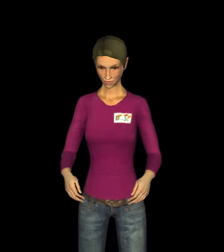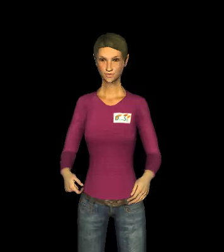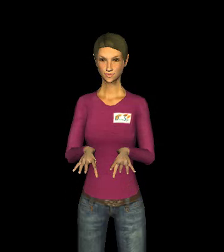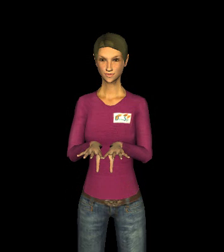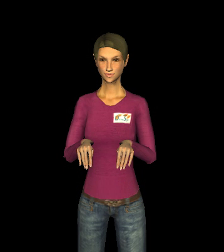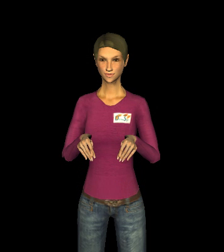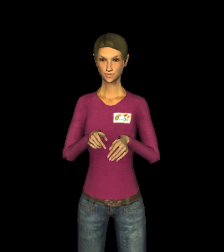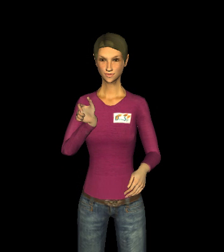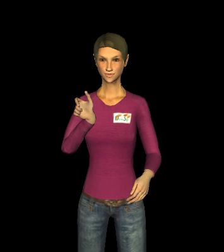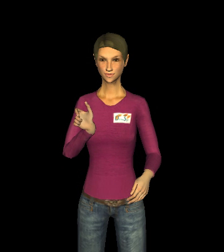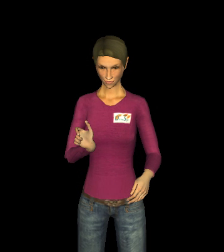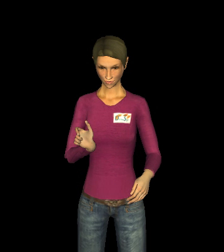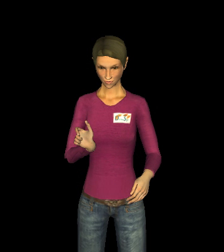فرد من العائلة